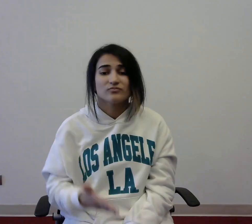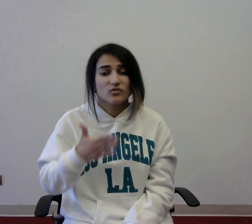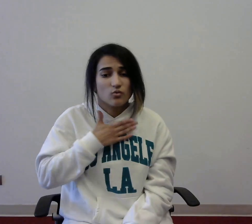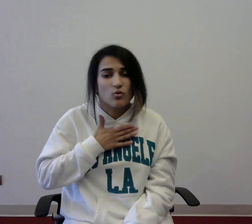mən